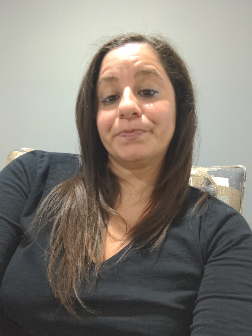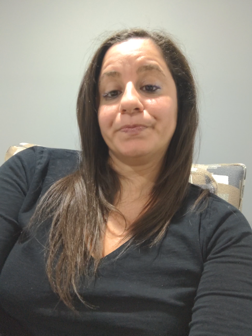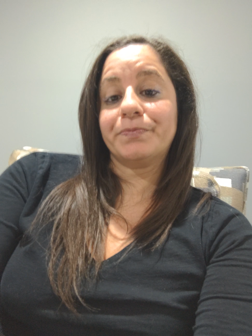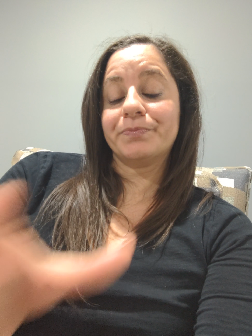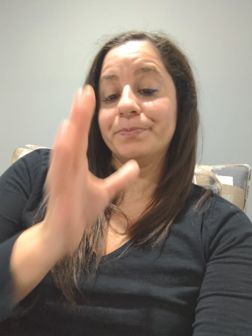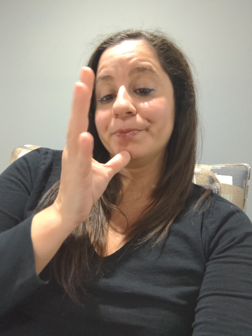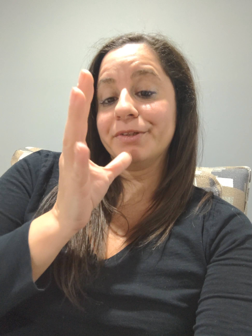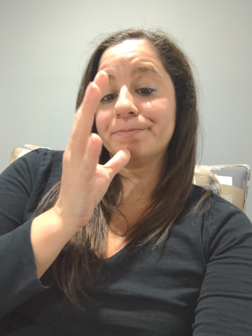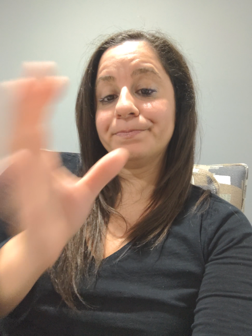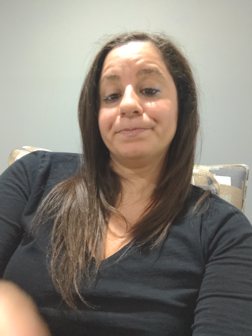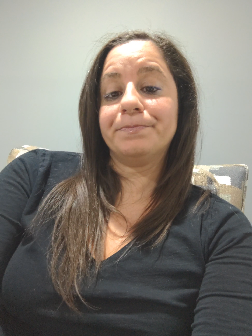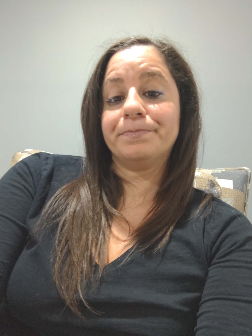mom